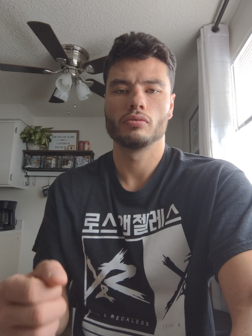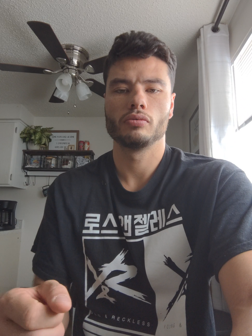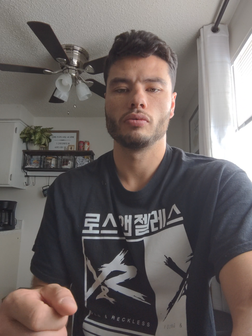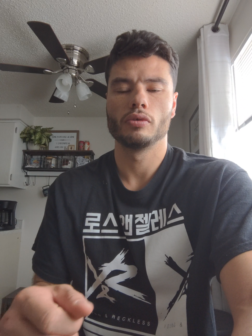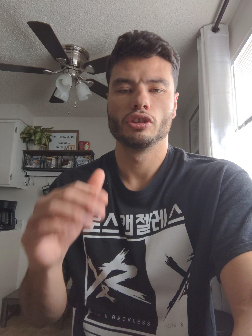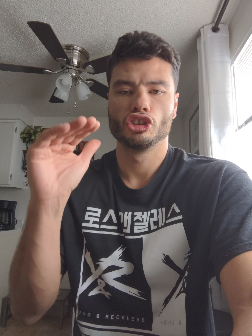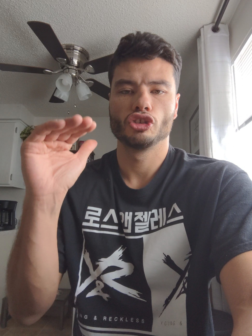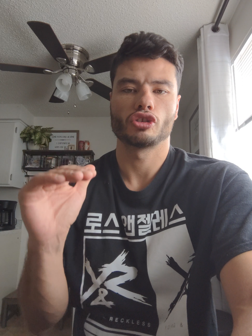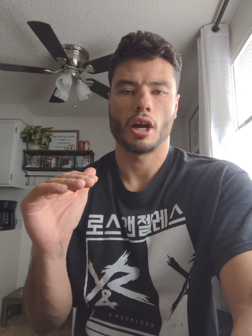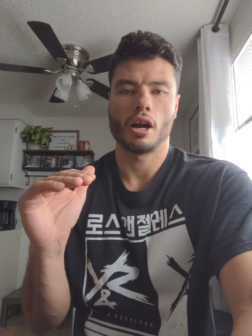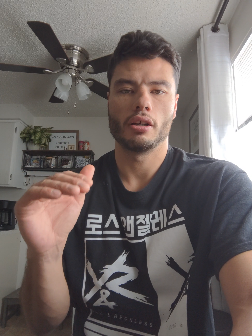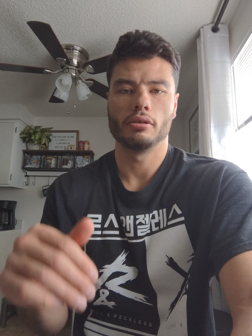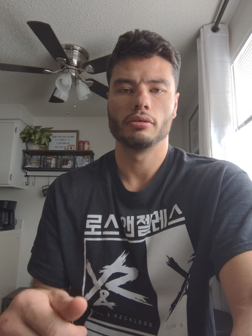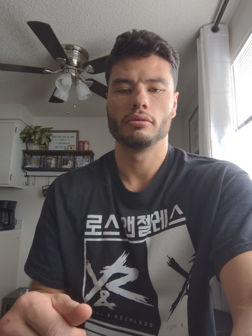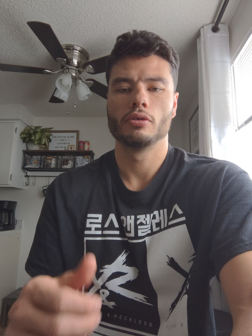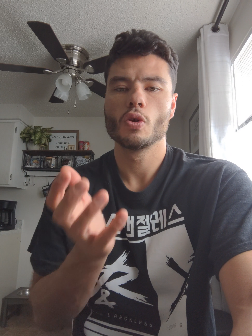child